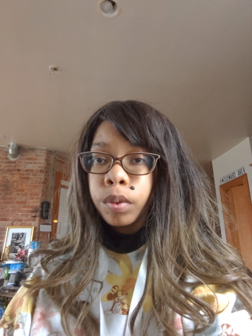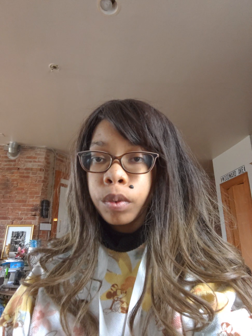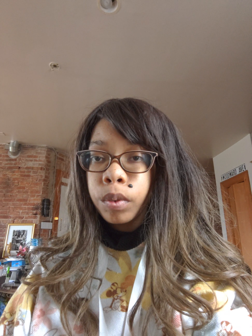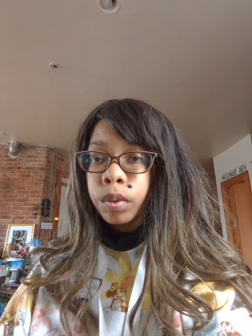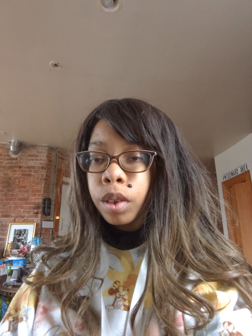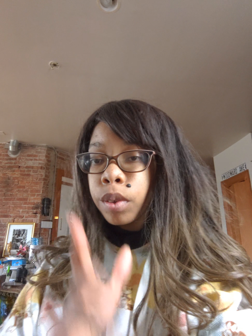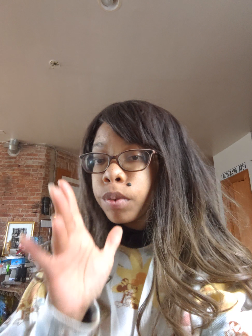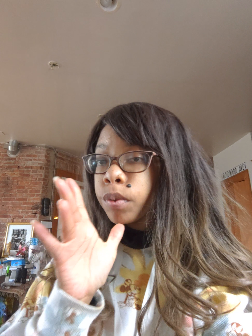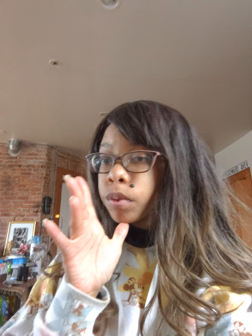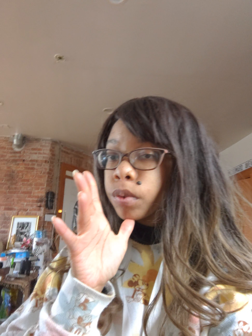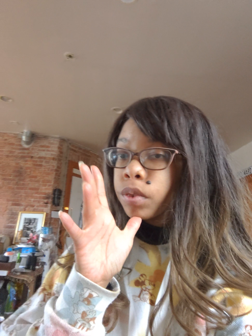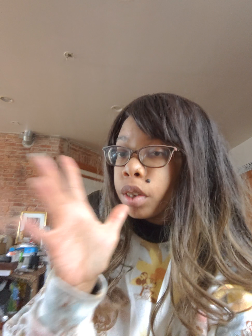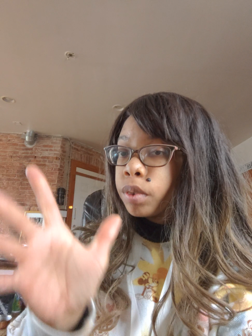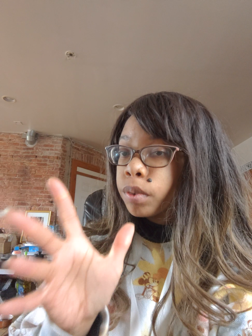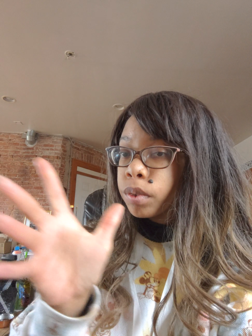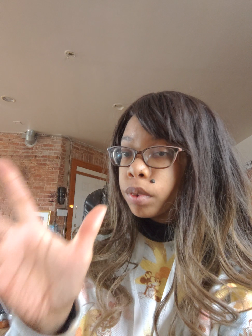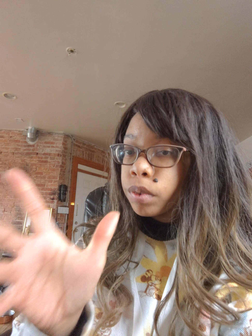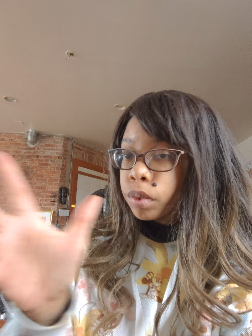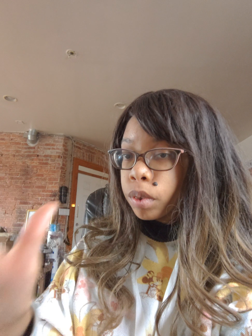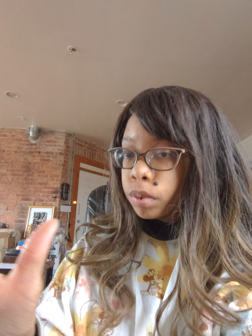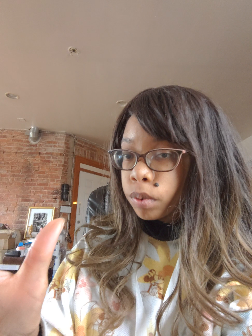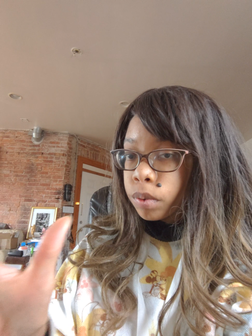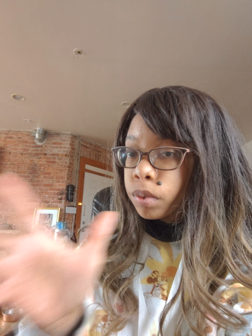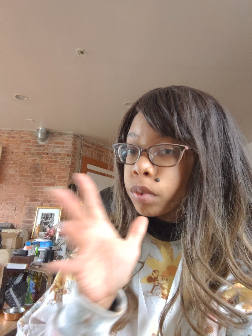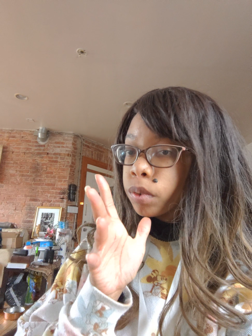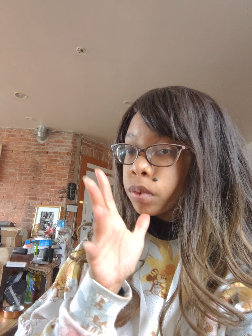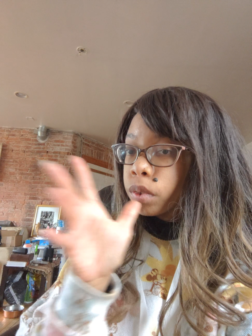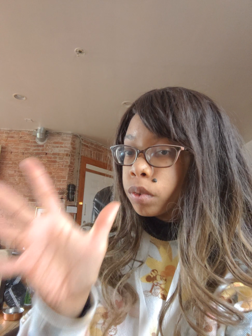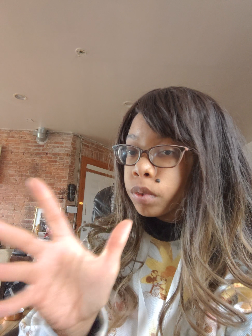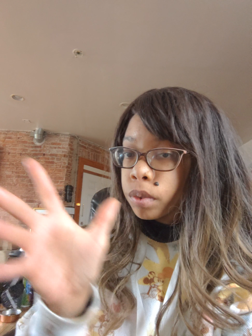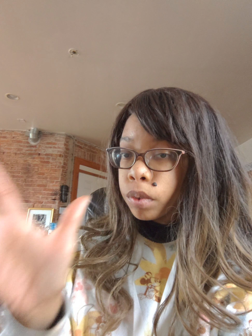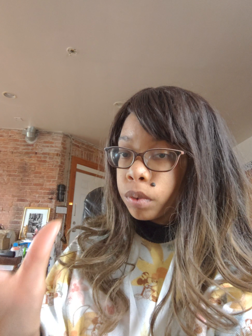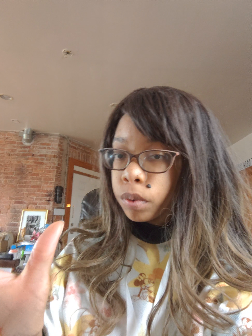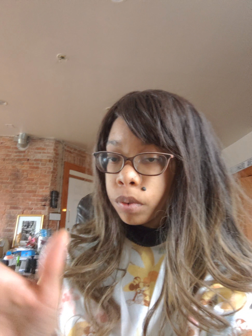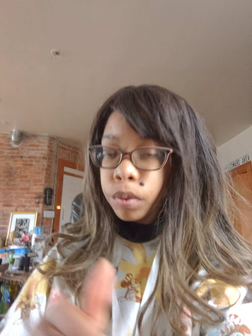grandma